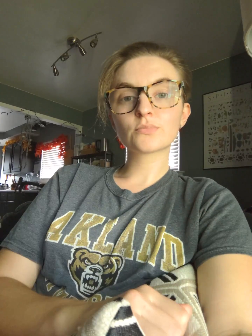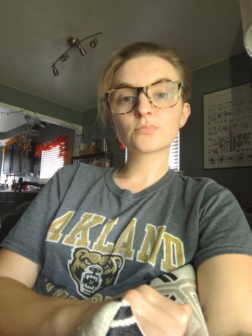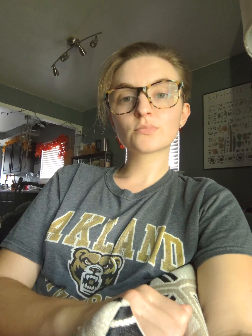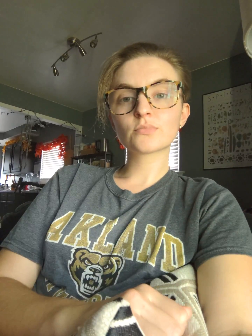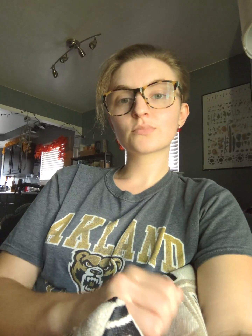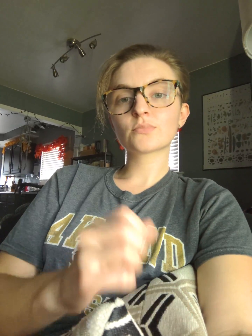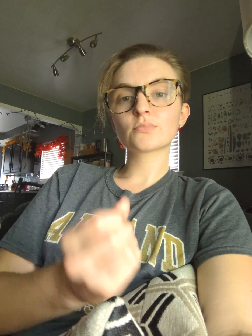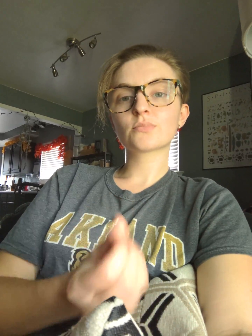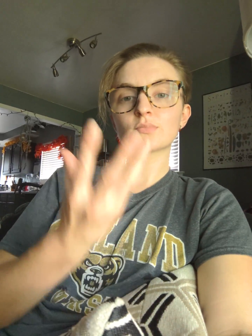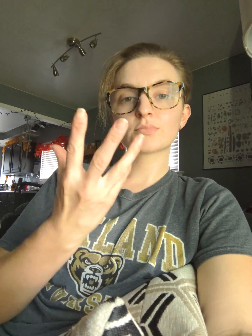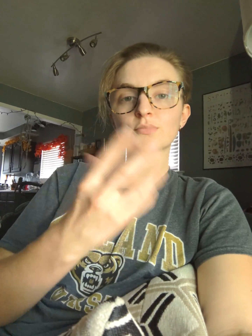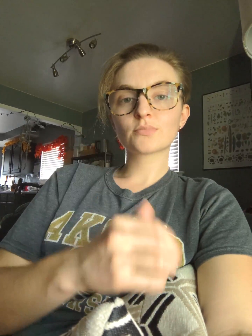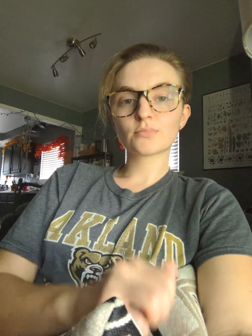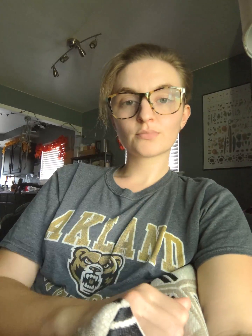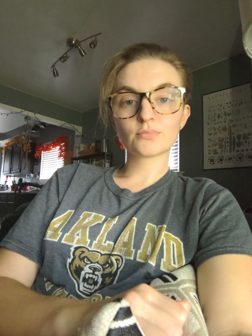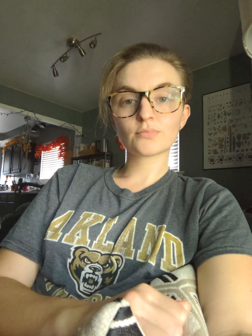plants